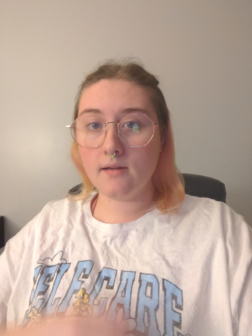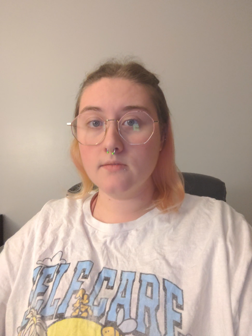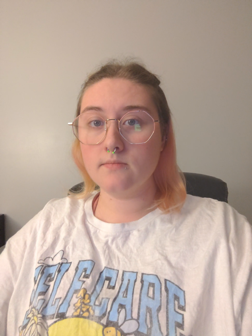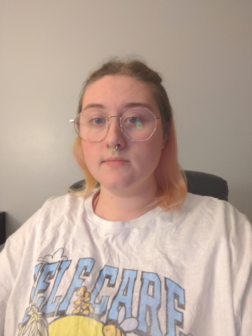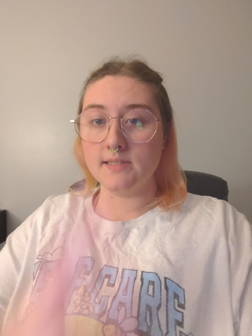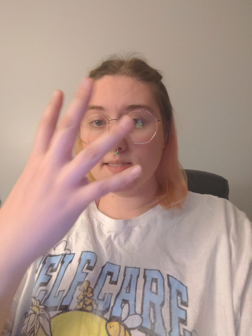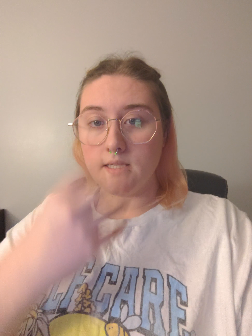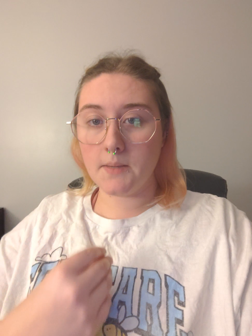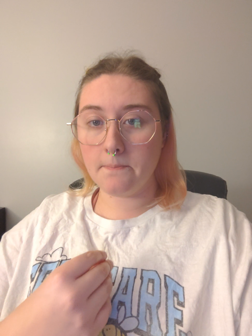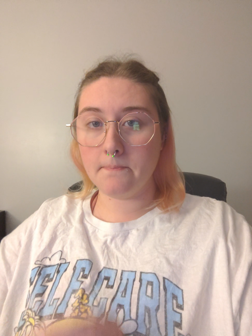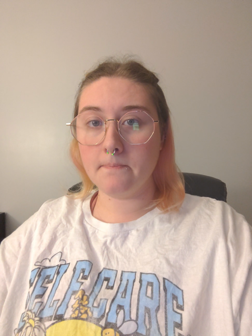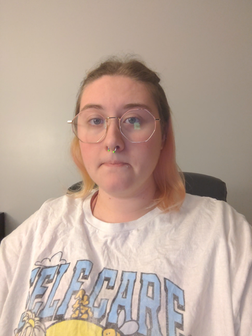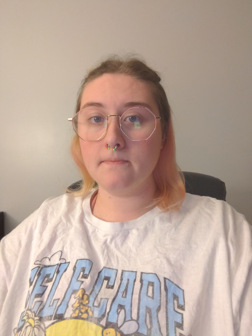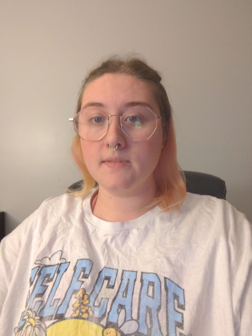sleep